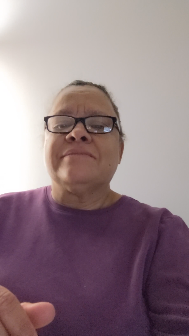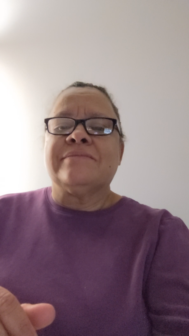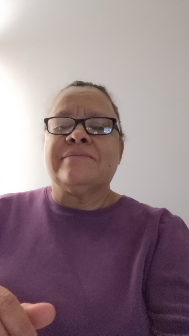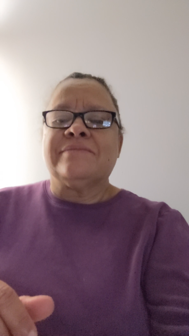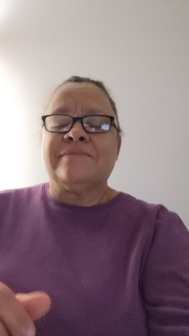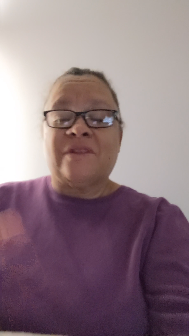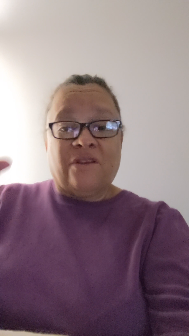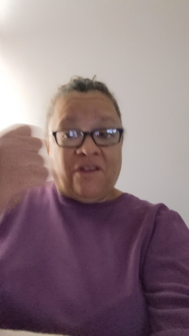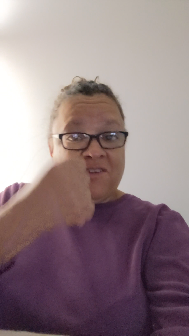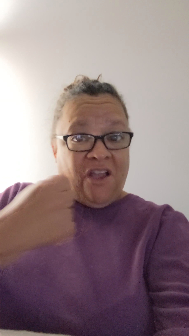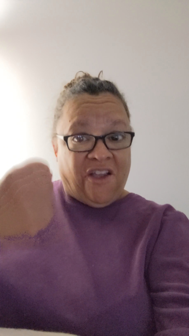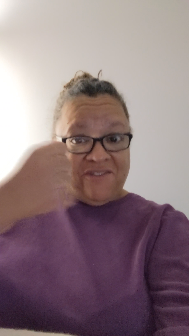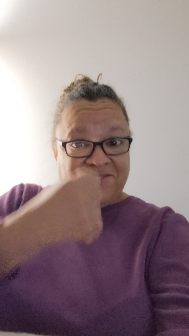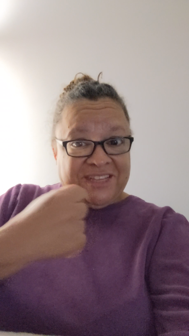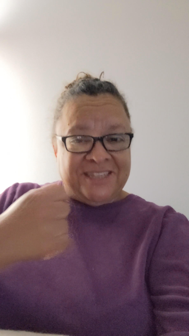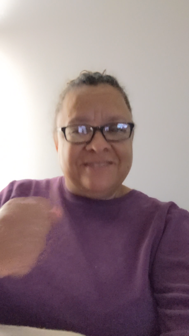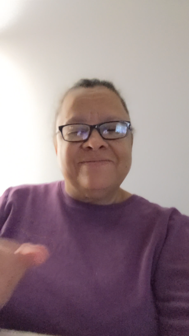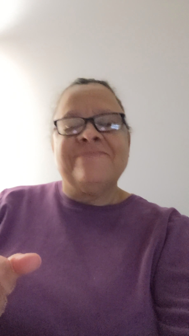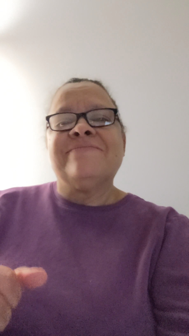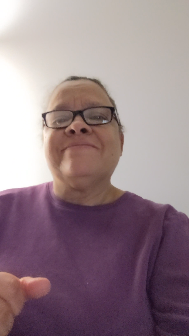coffee